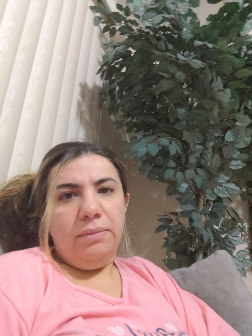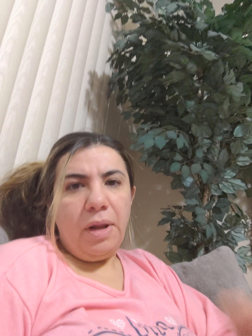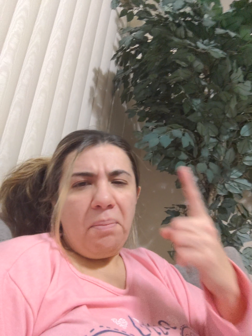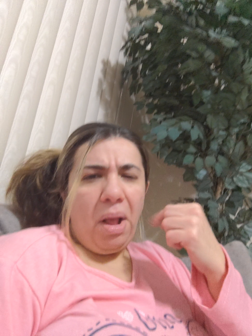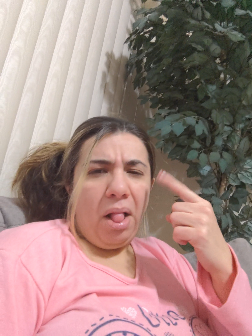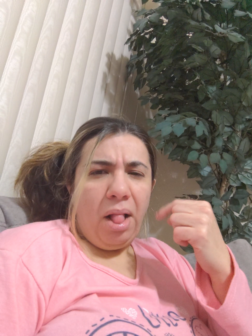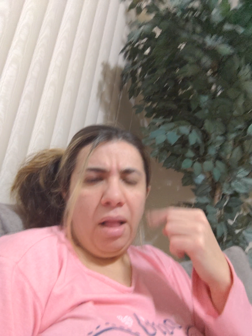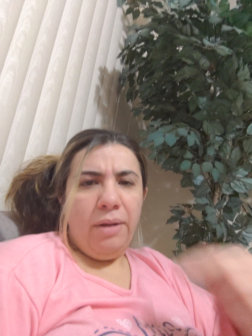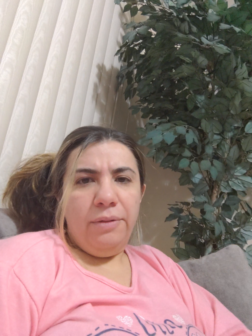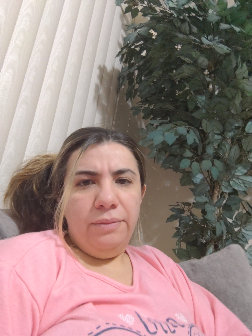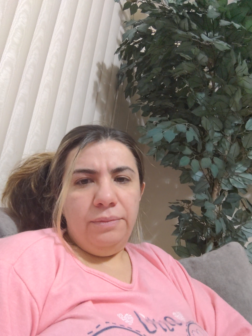cry